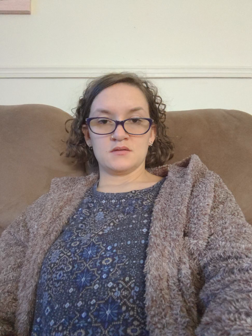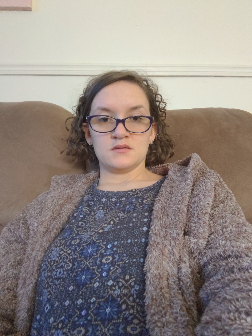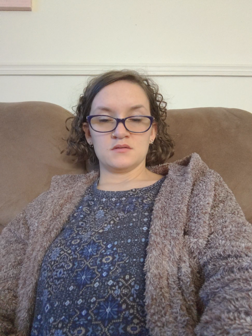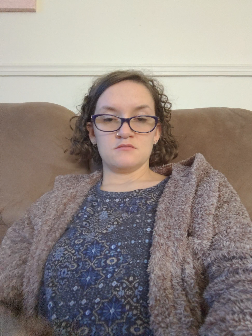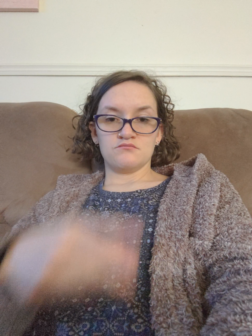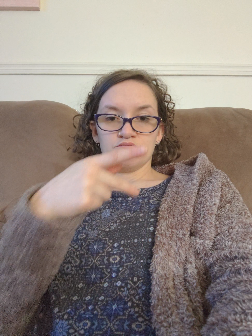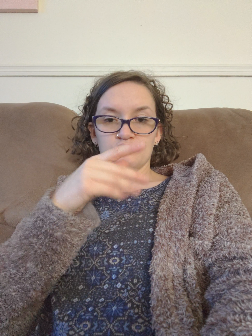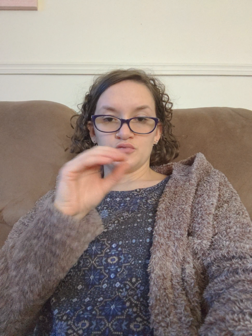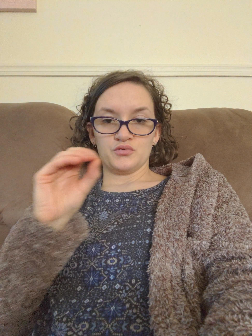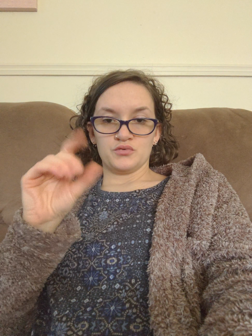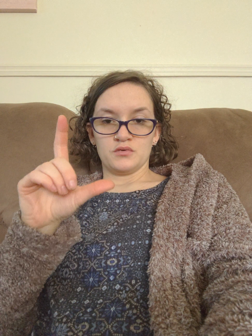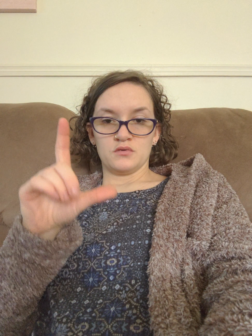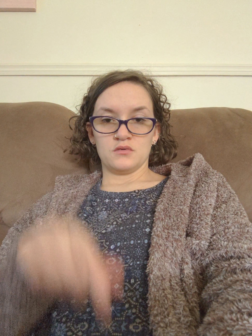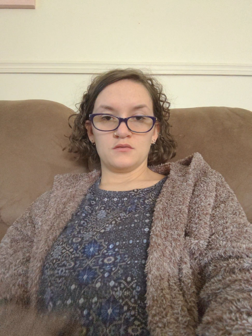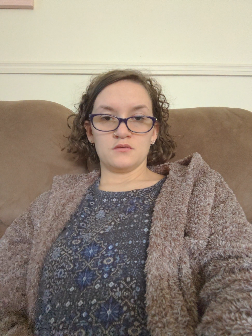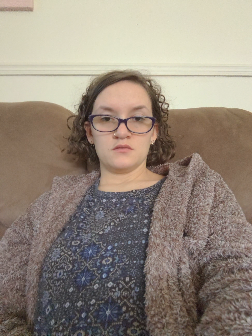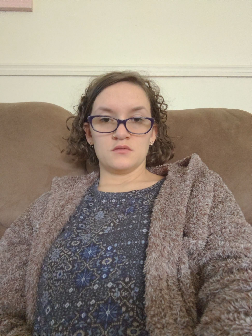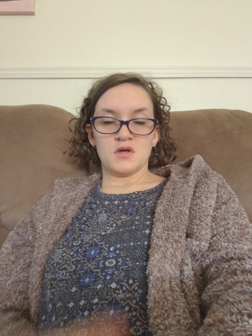pool